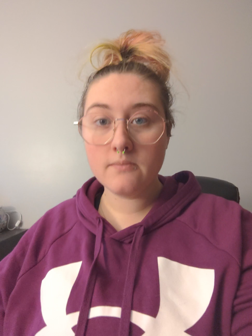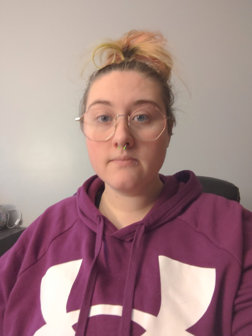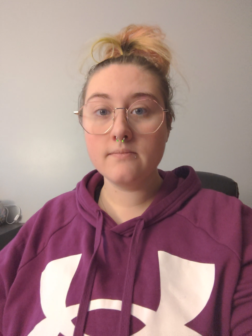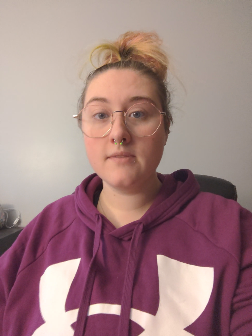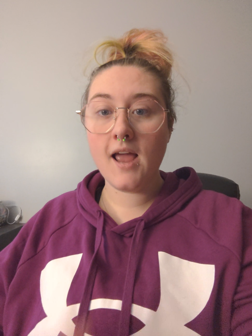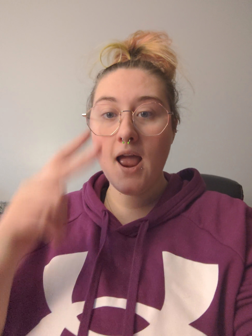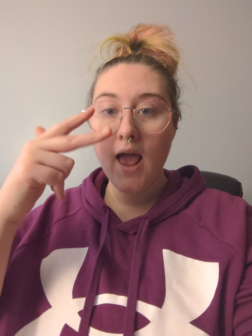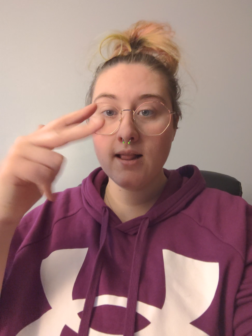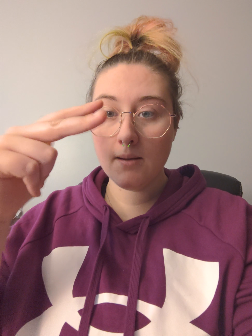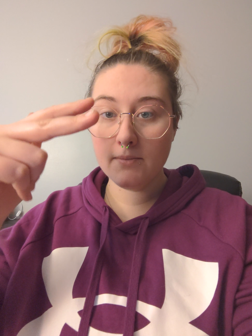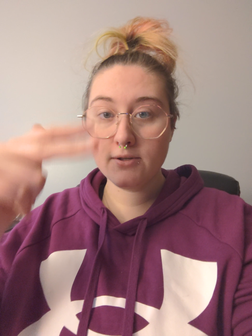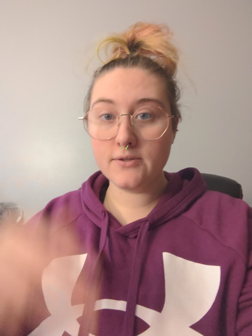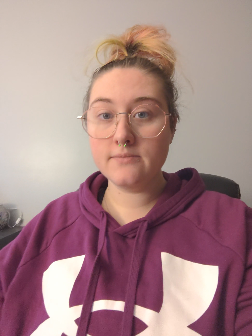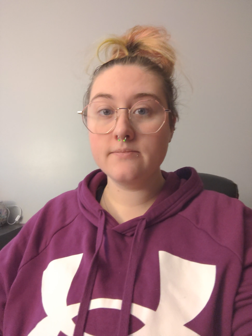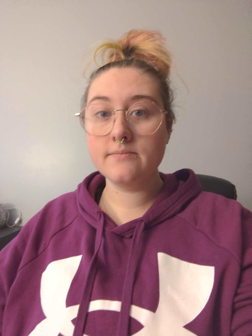helicopter